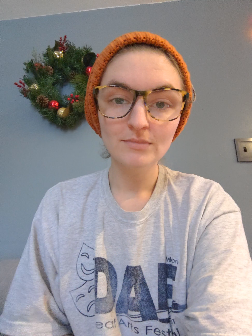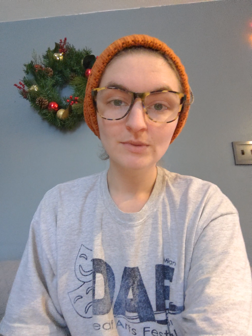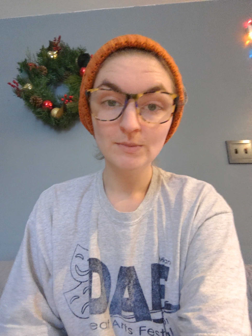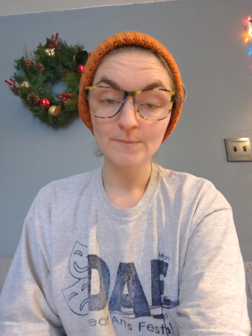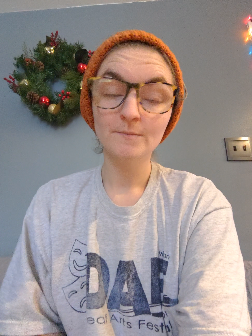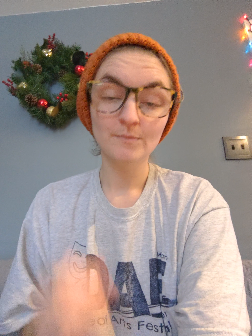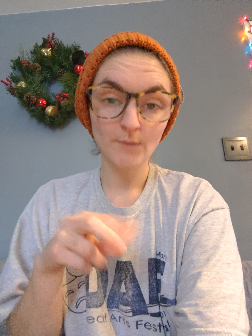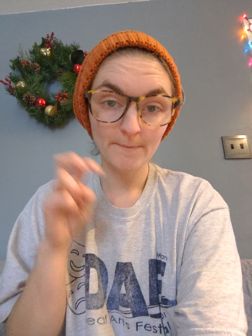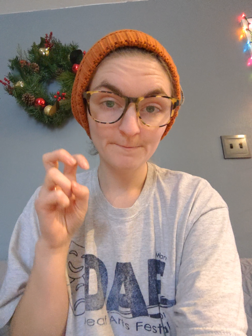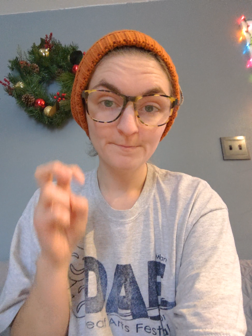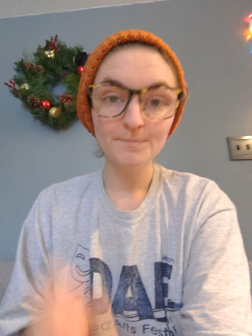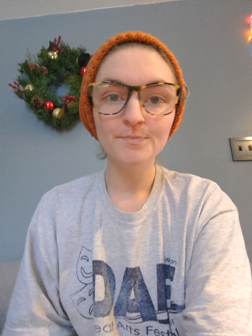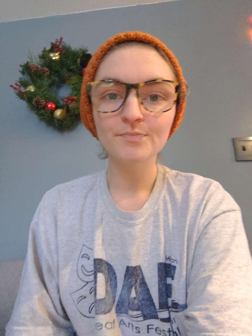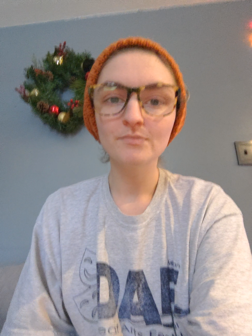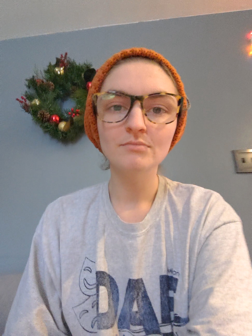jump